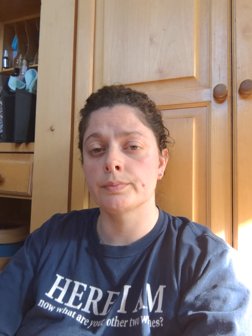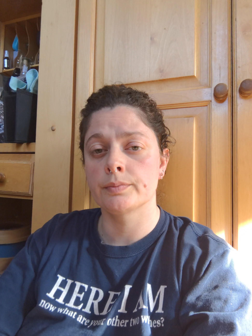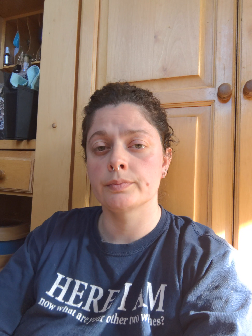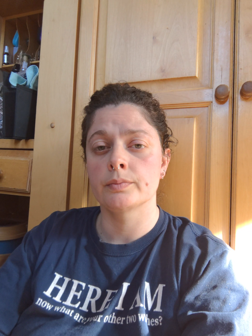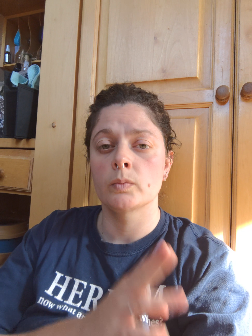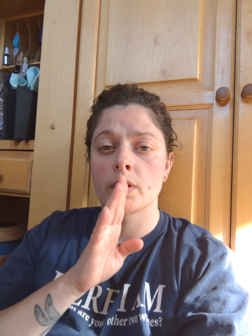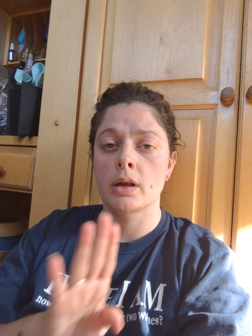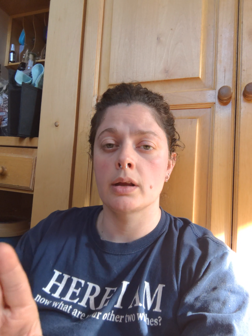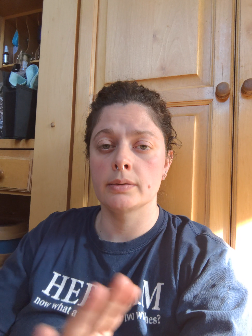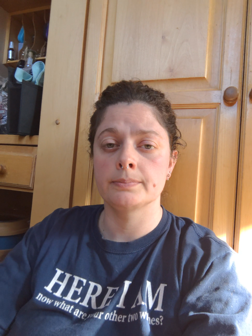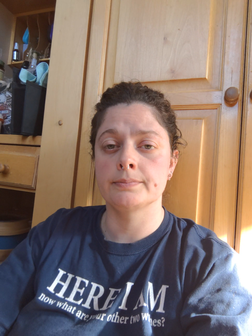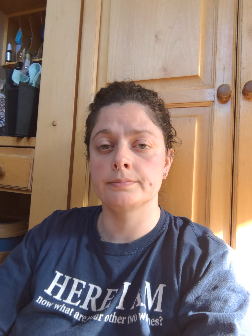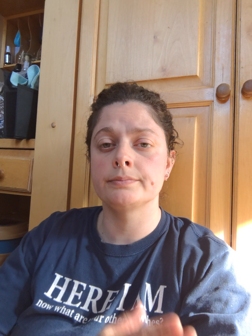quiet